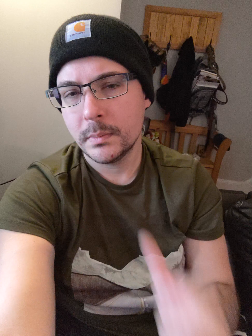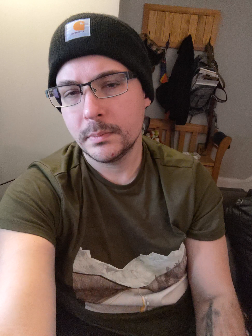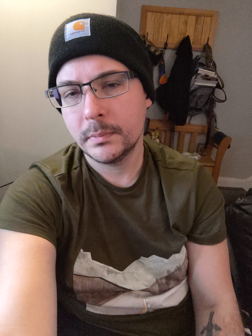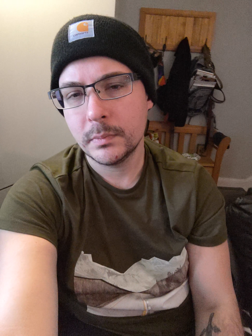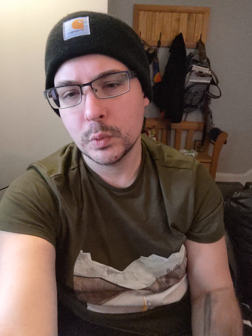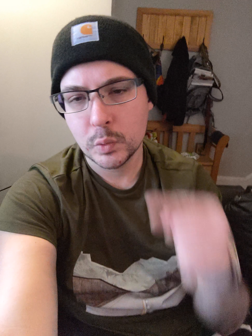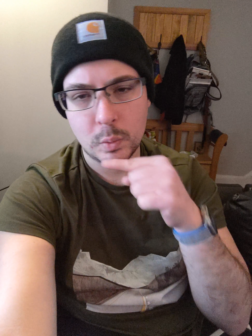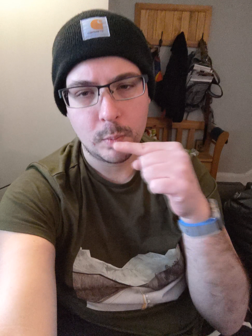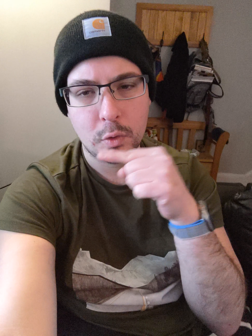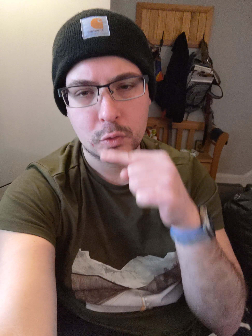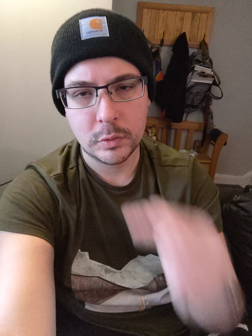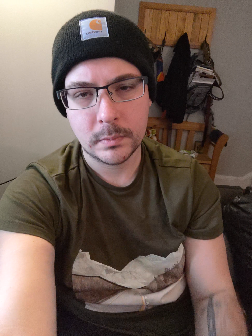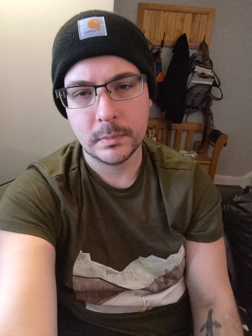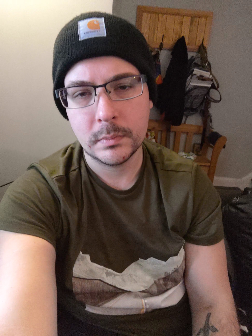toothbrush